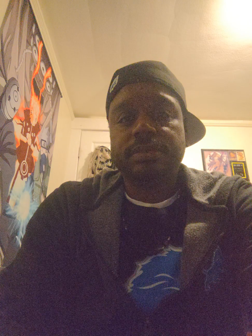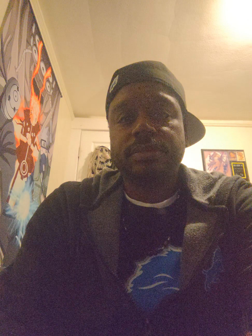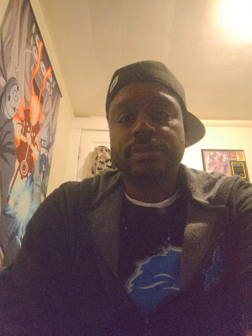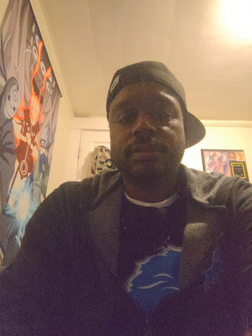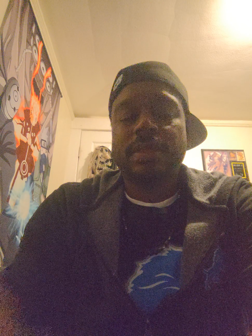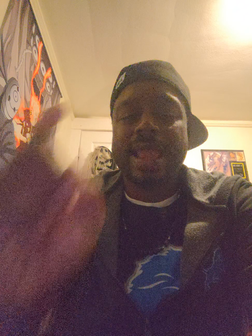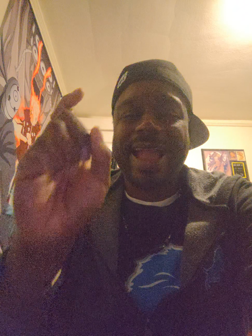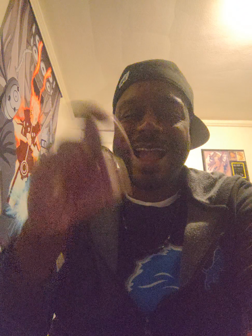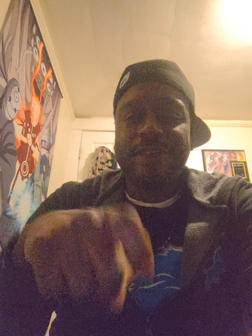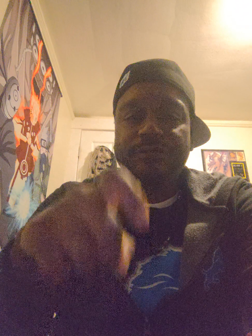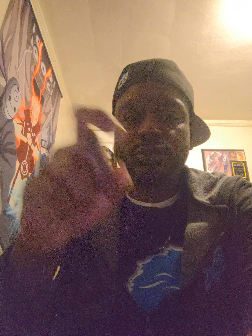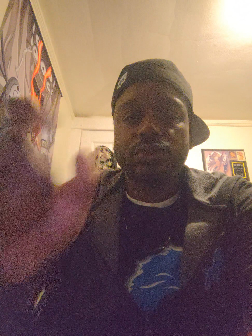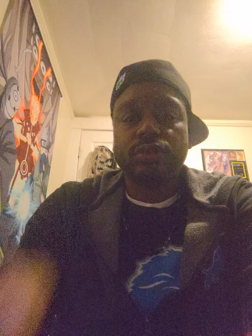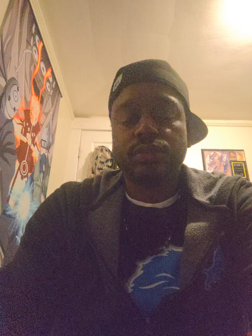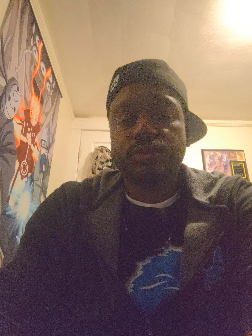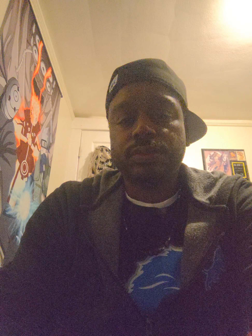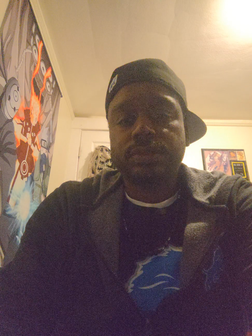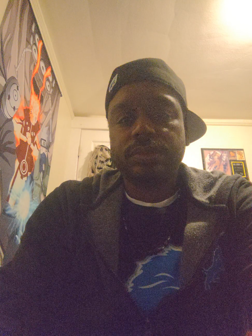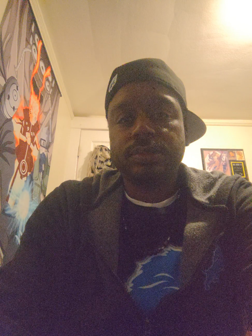have to